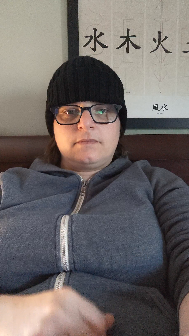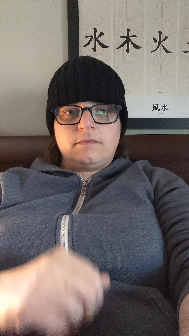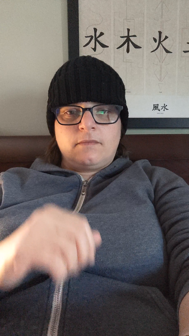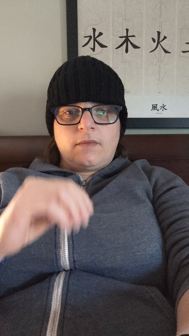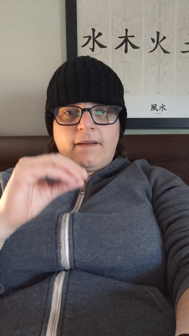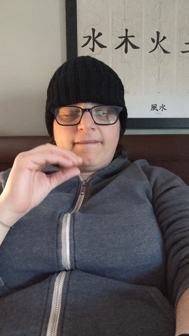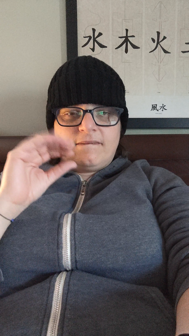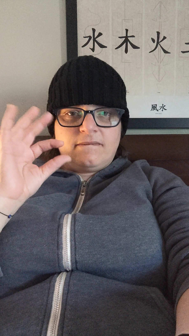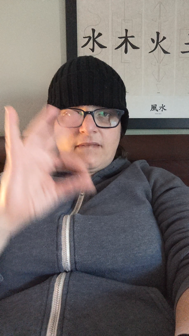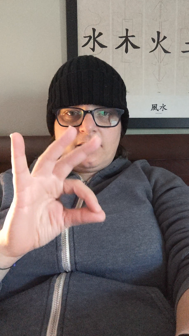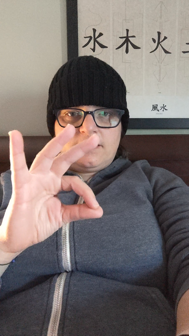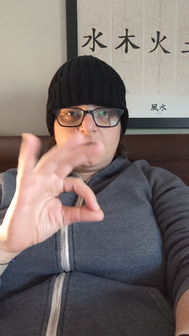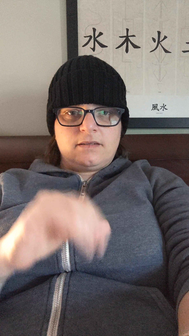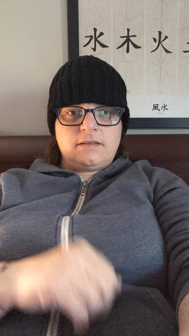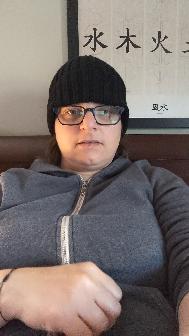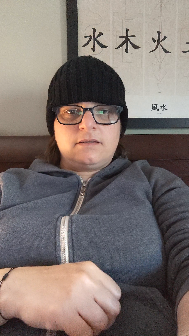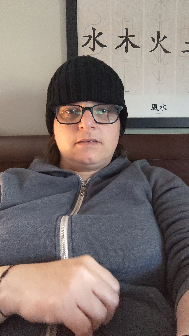fit